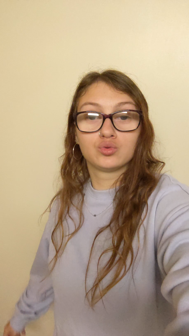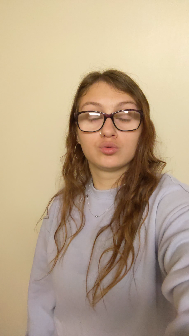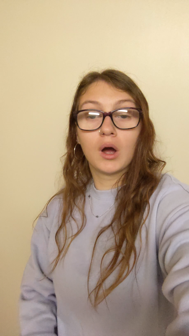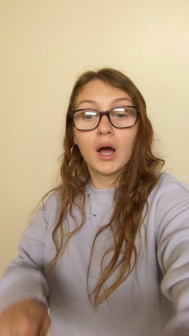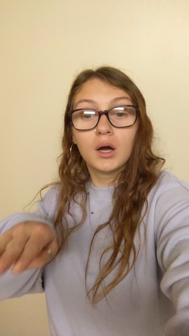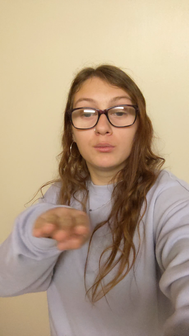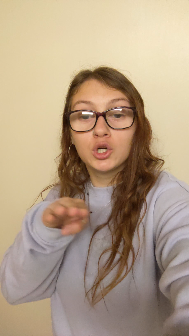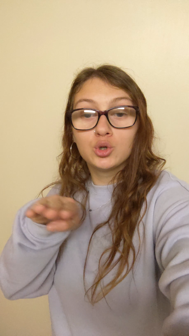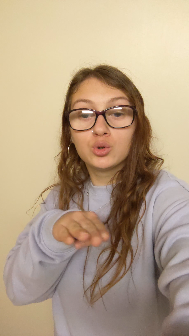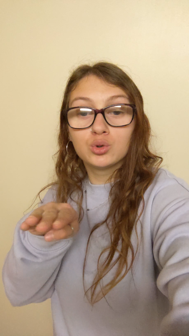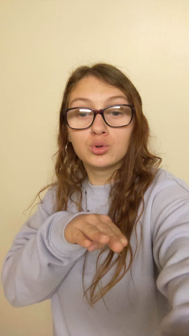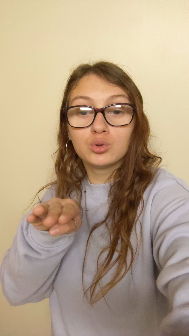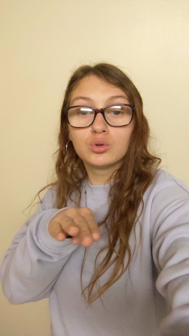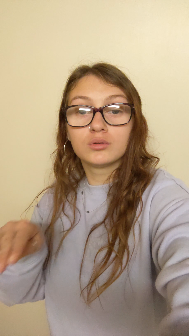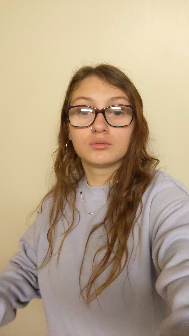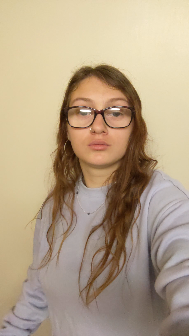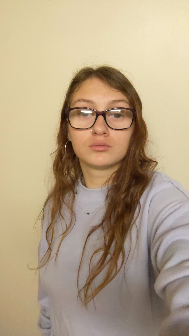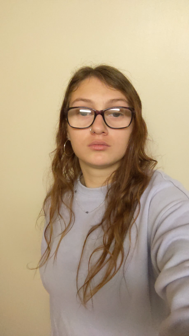boots